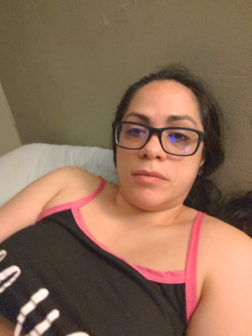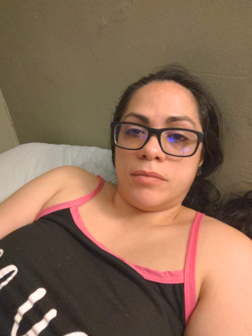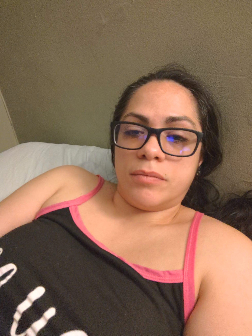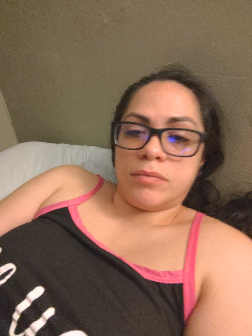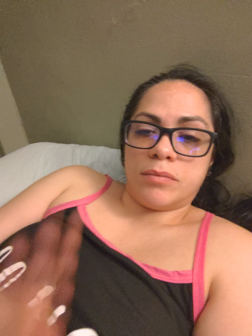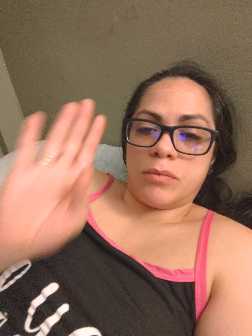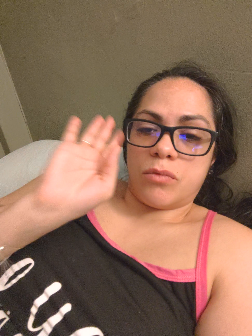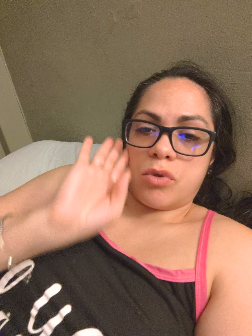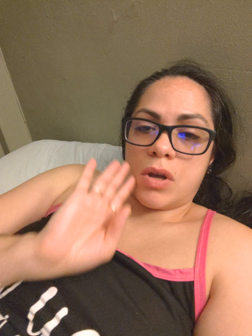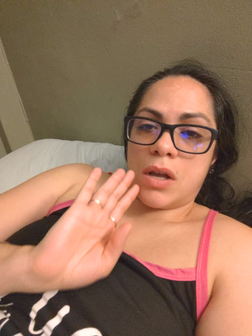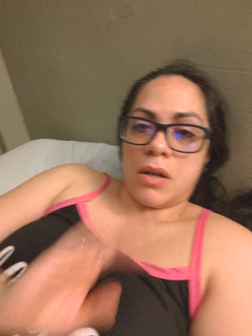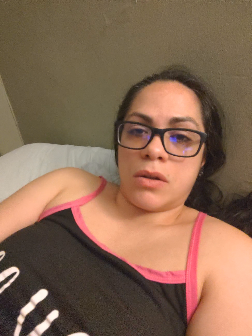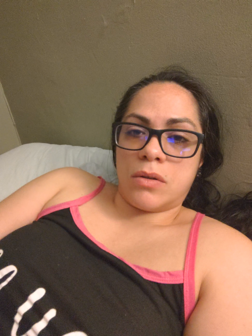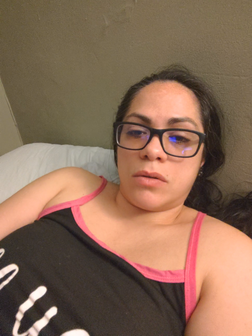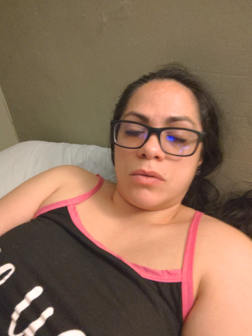brown